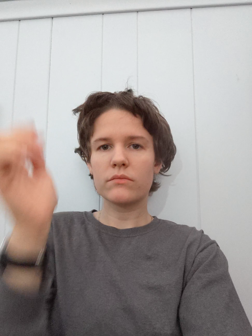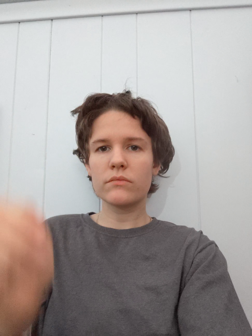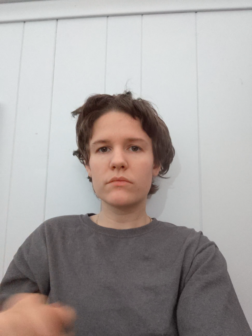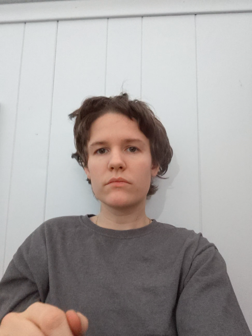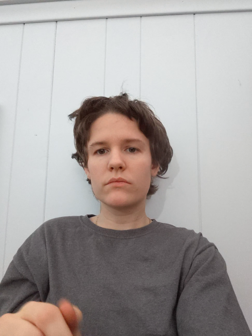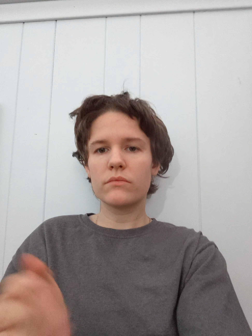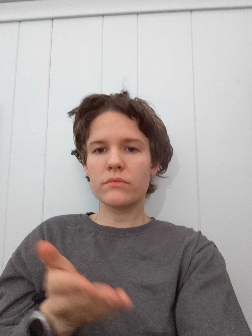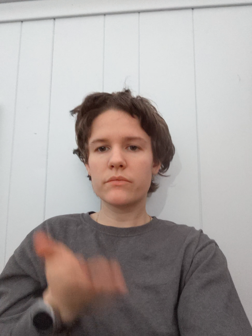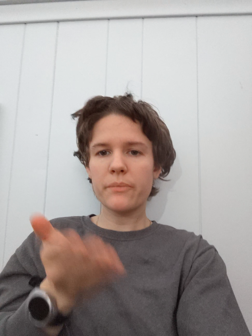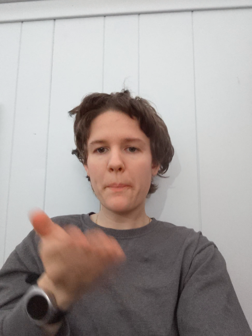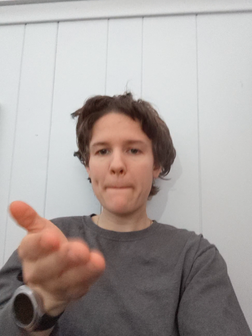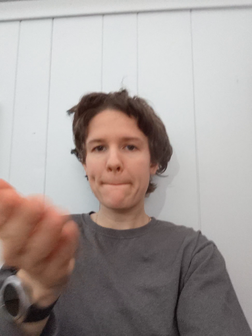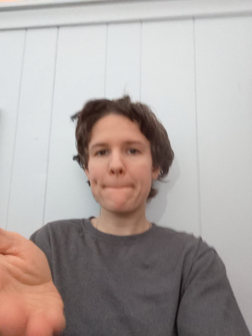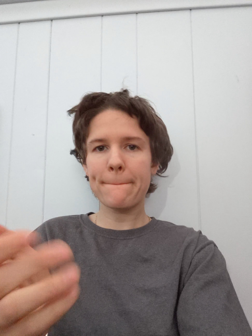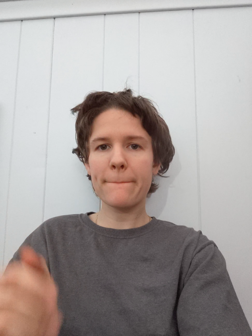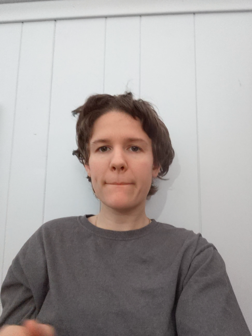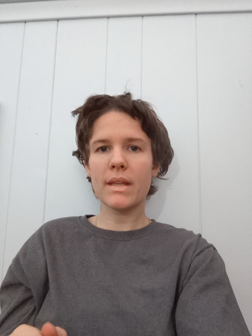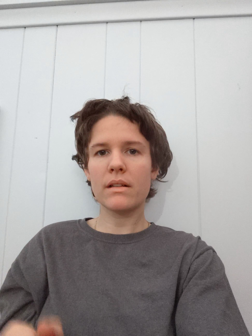boat